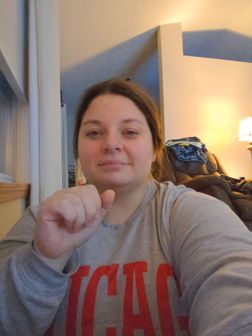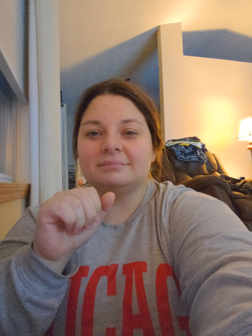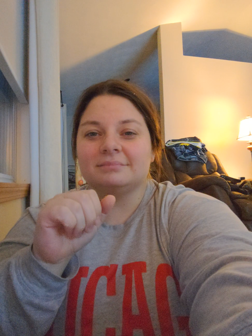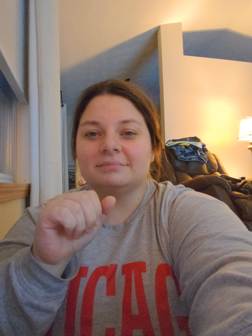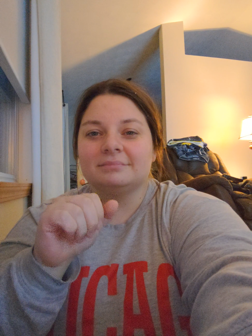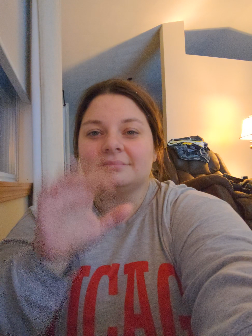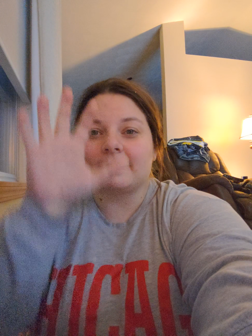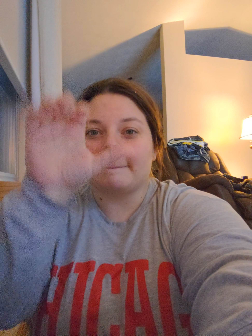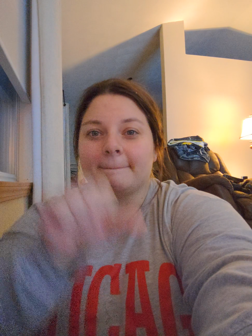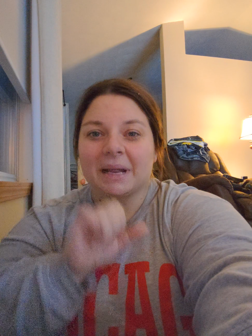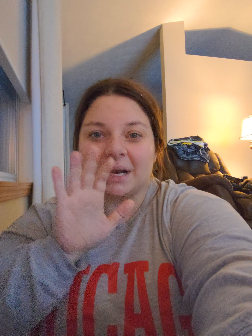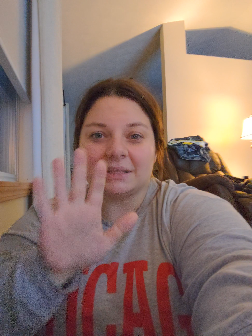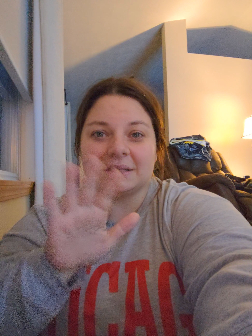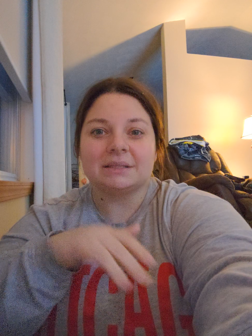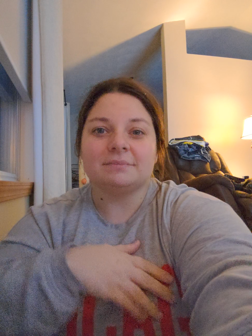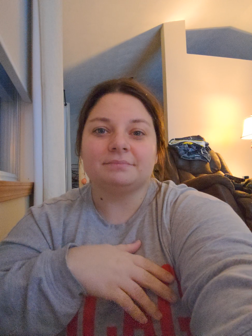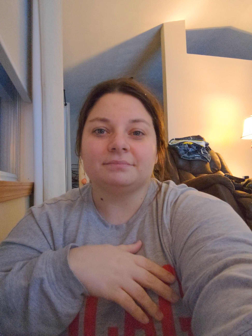mitten